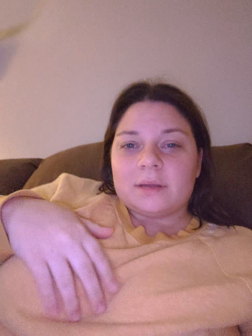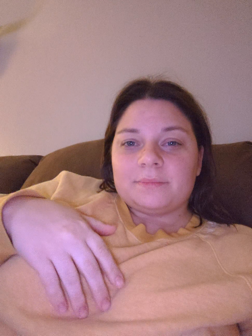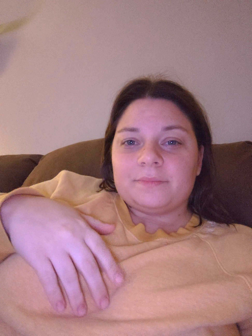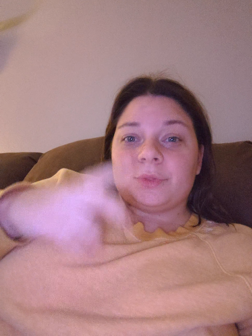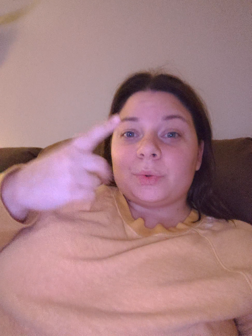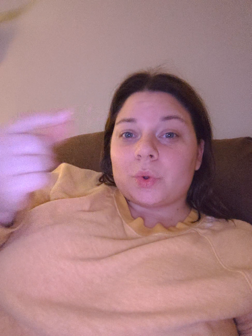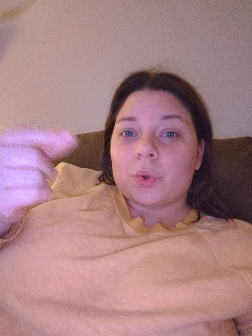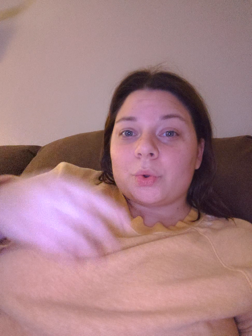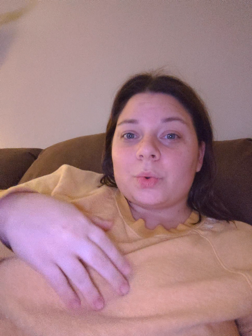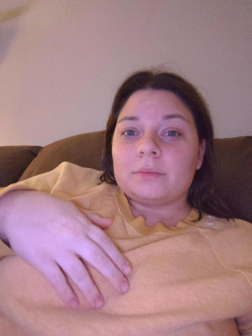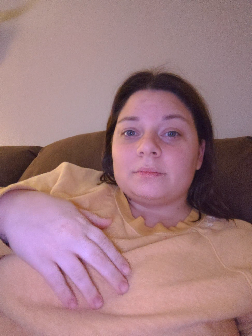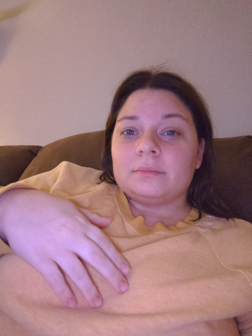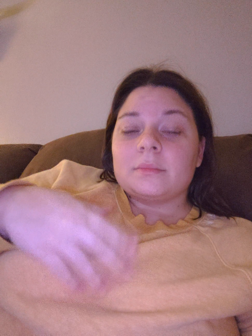go